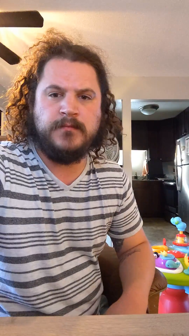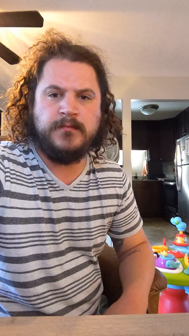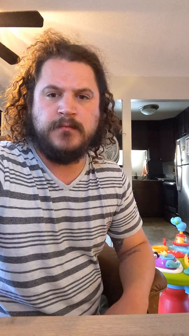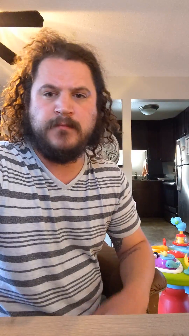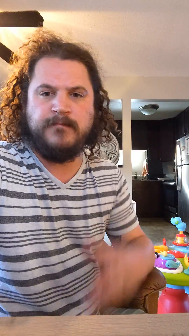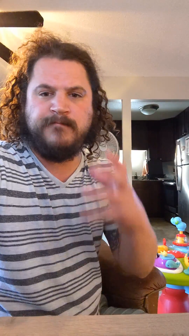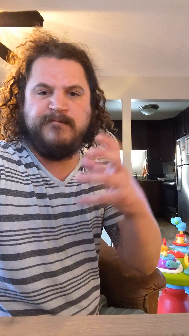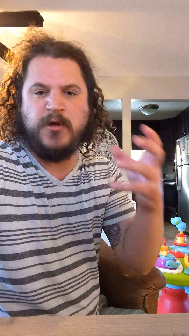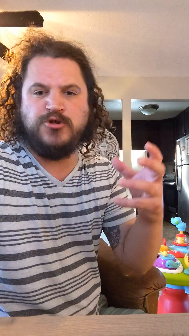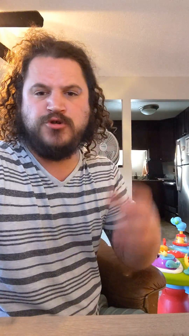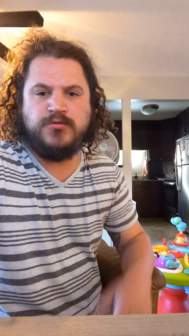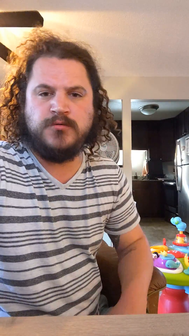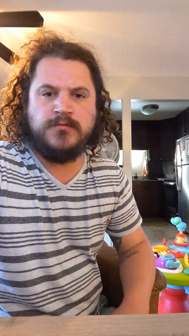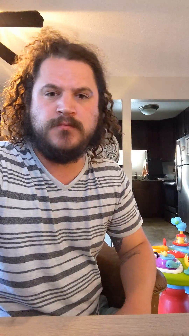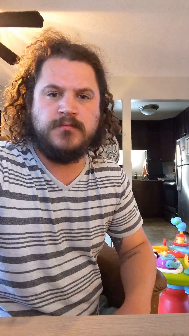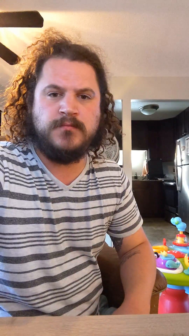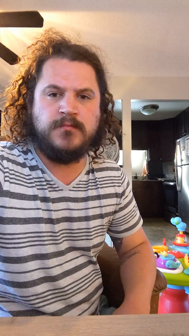much